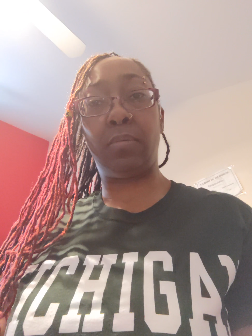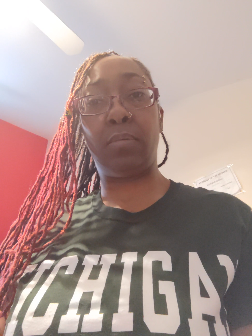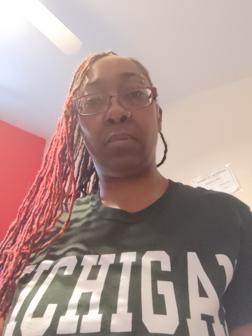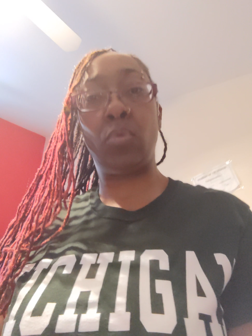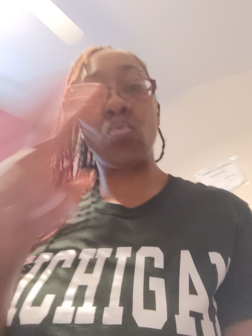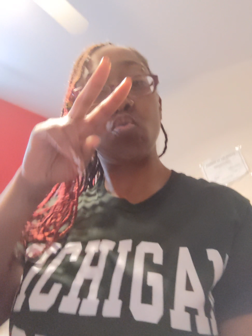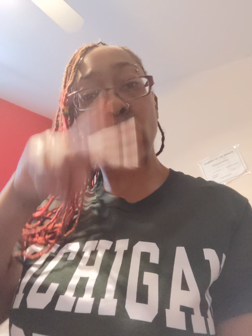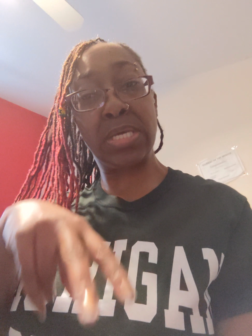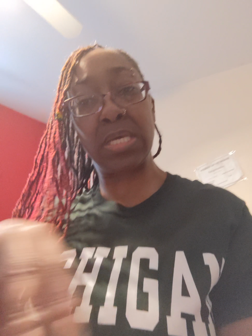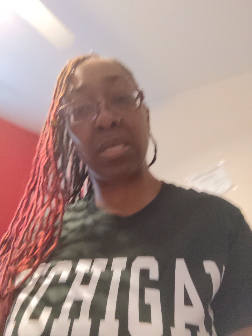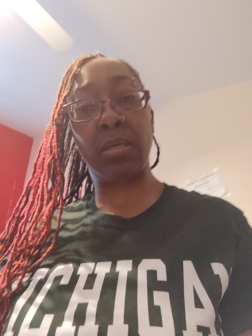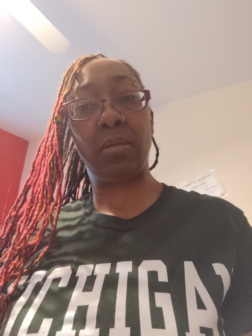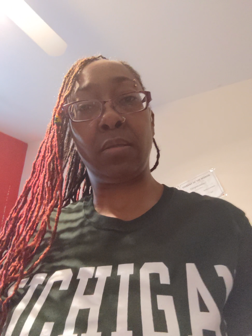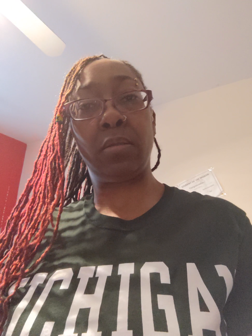read